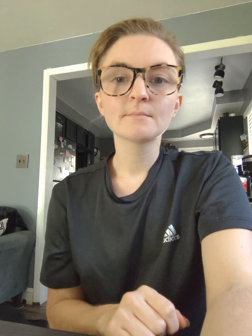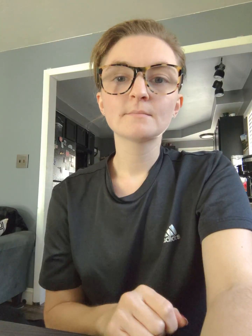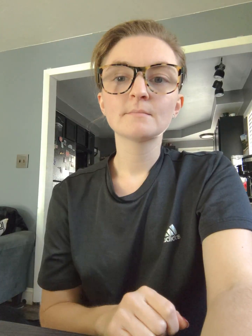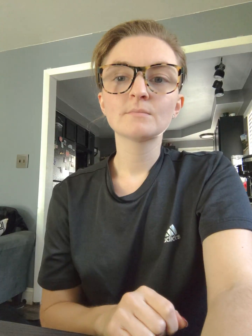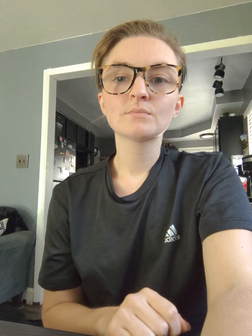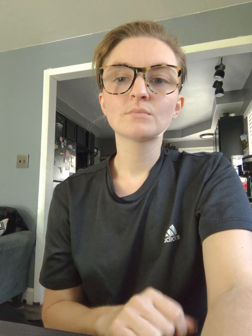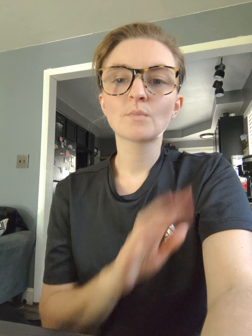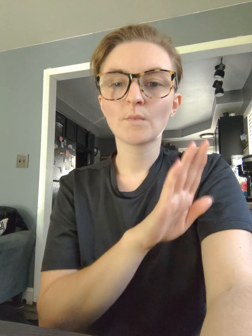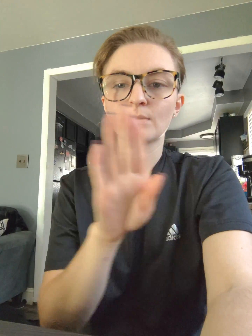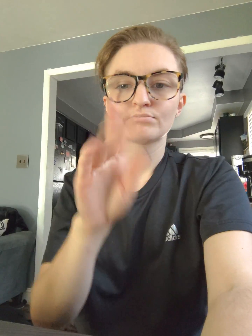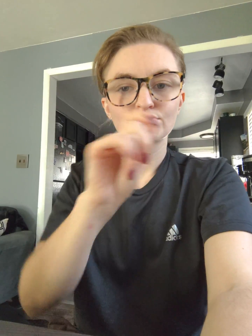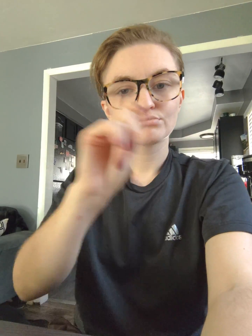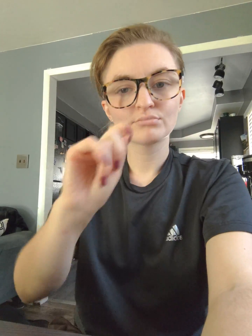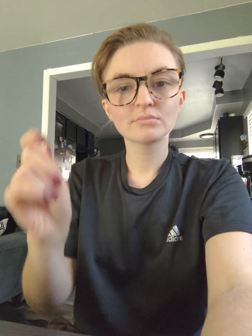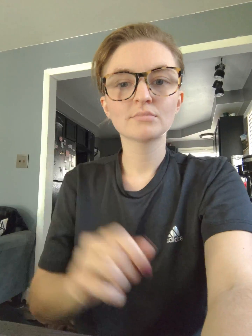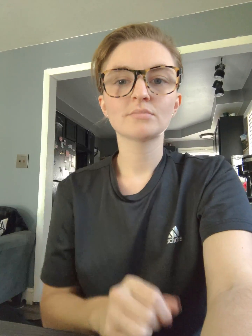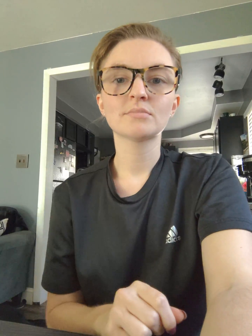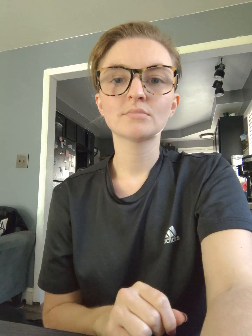chalk